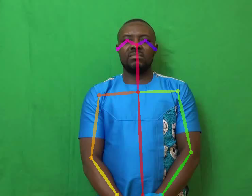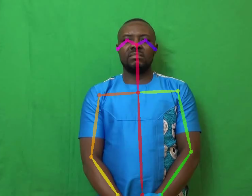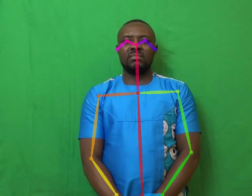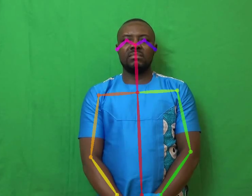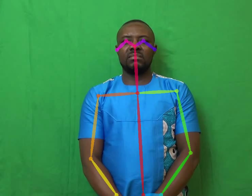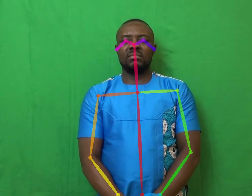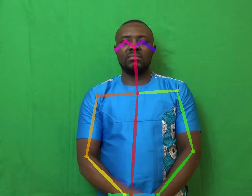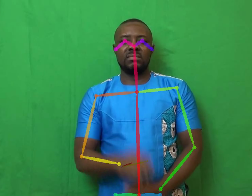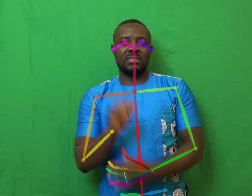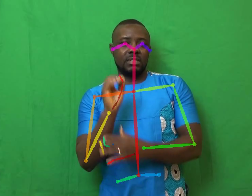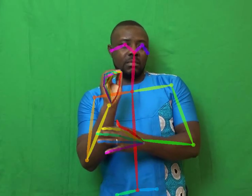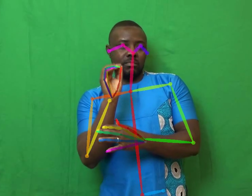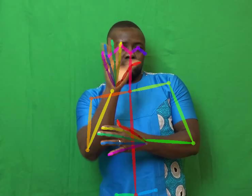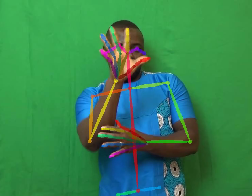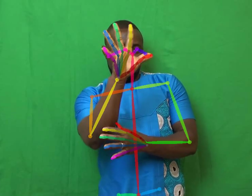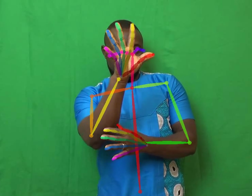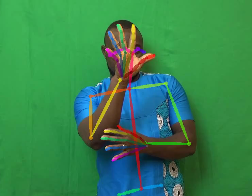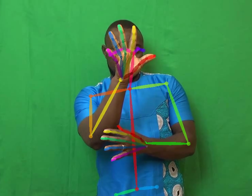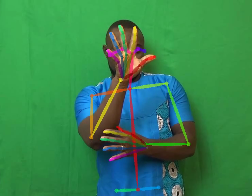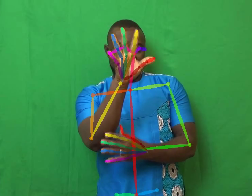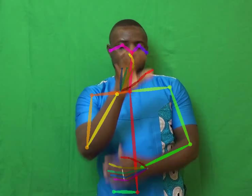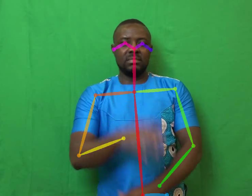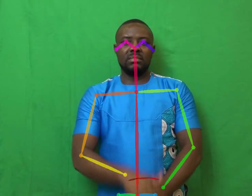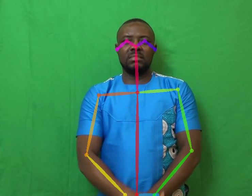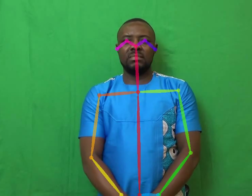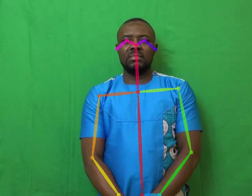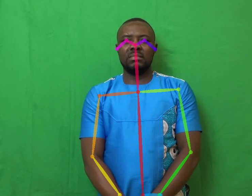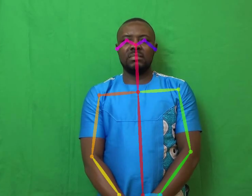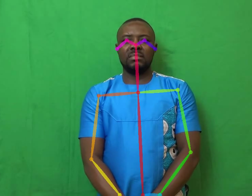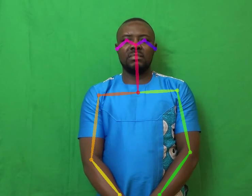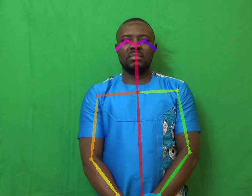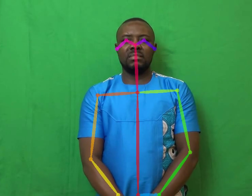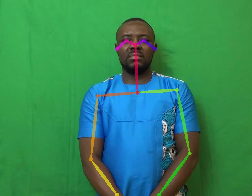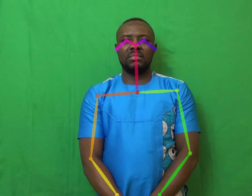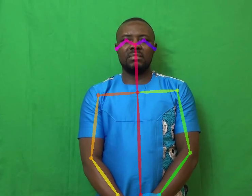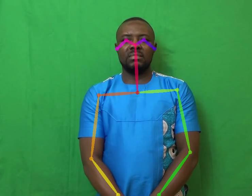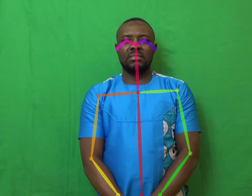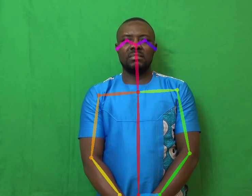projector